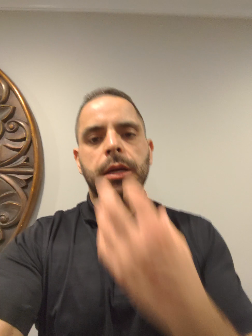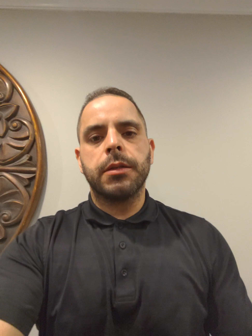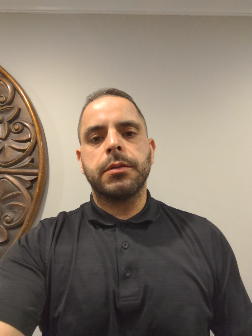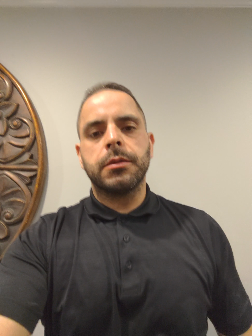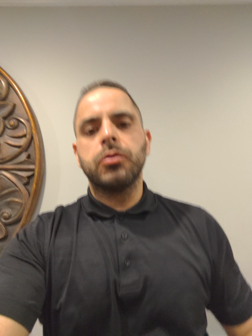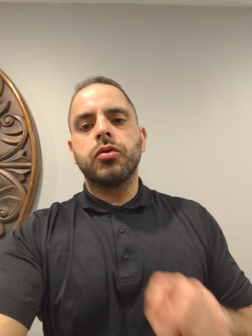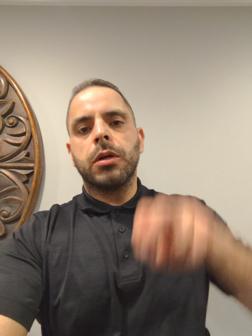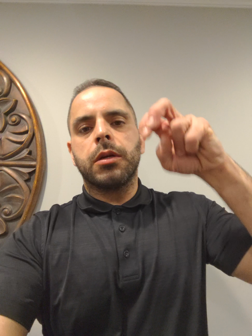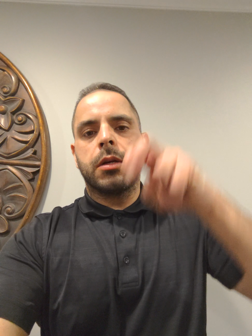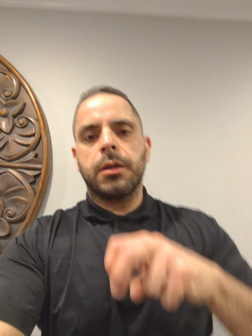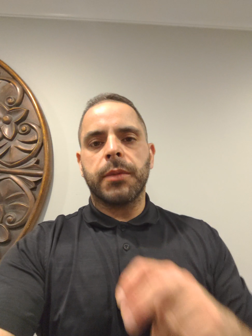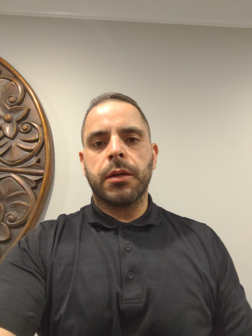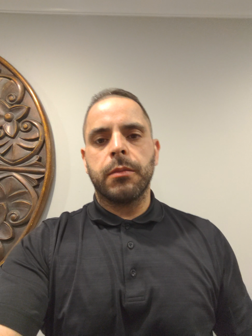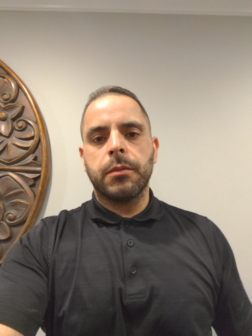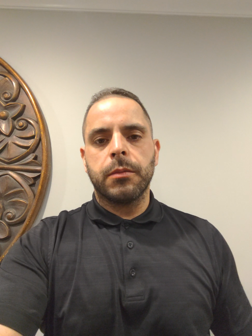jump